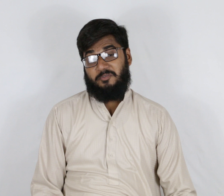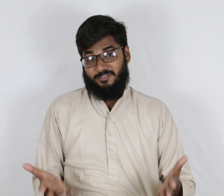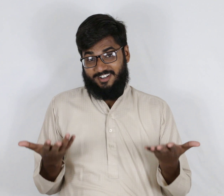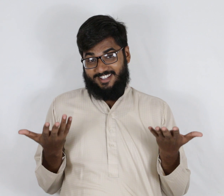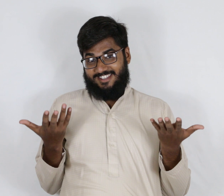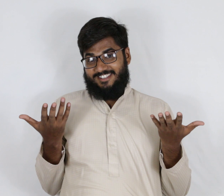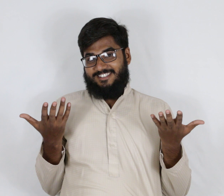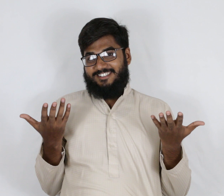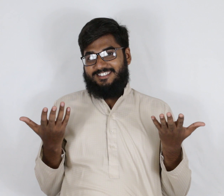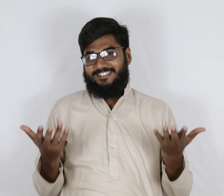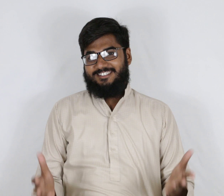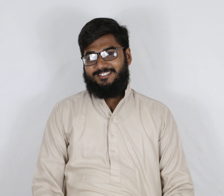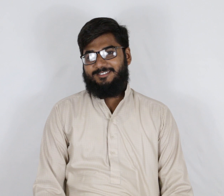surprise